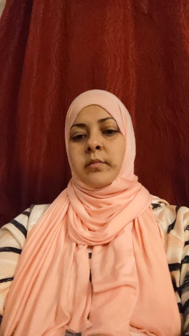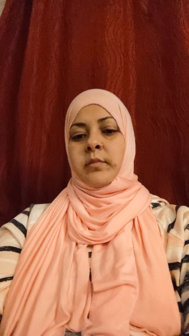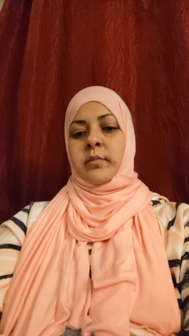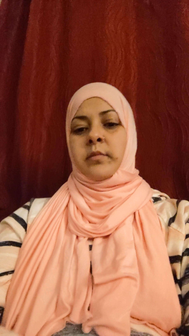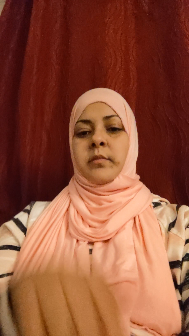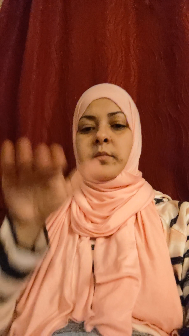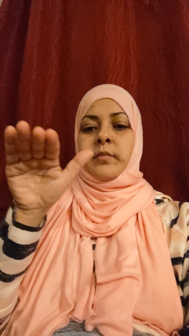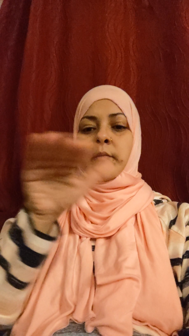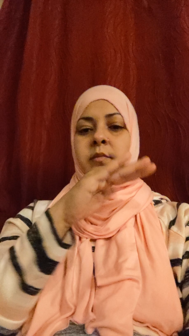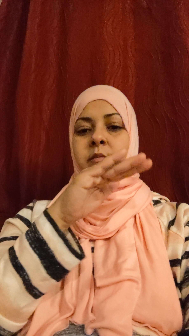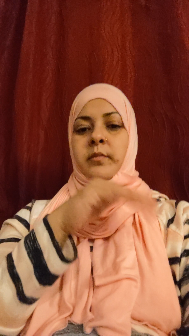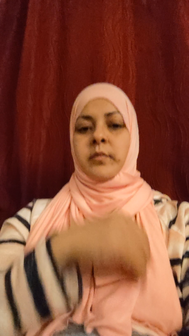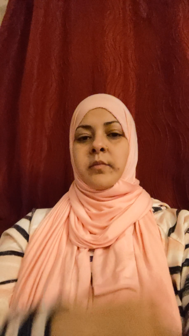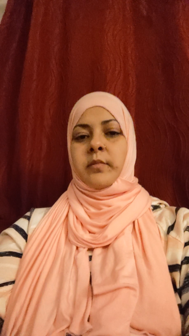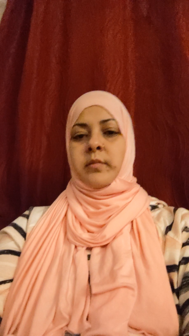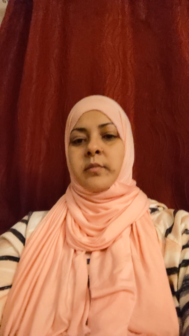full